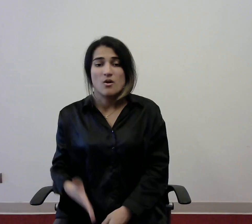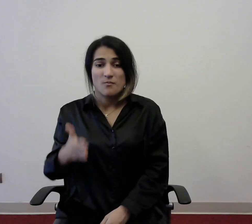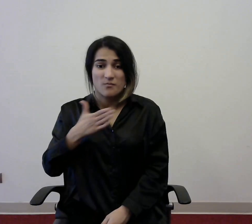mənim